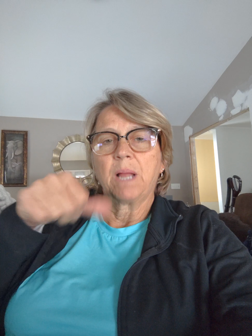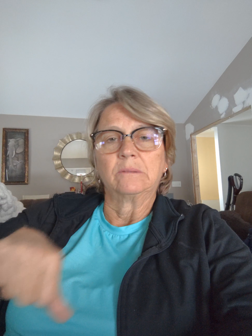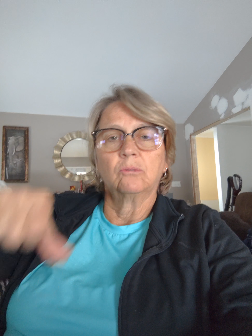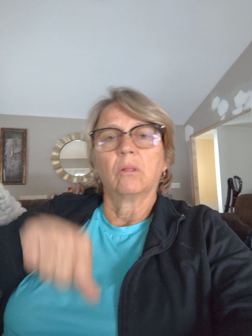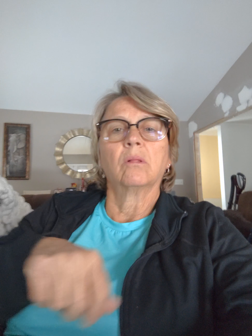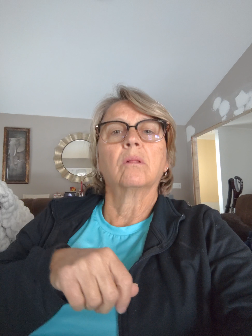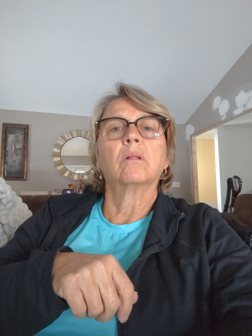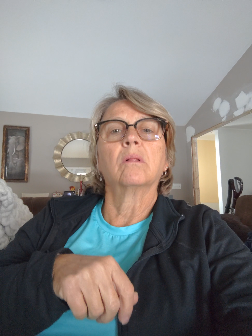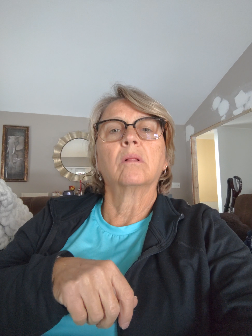puzzle